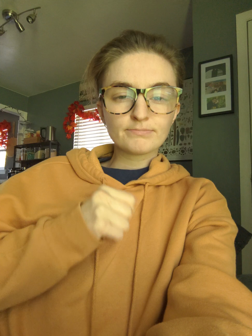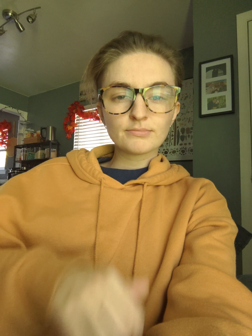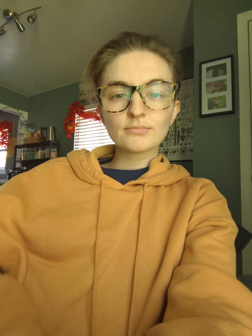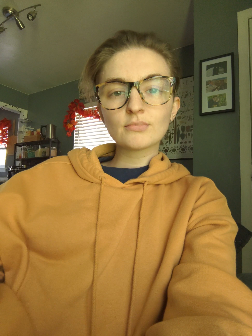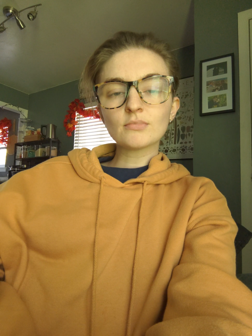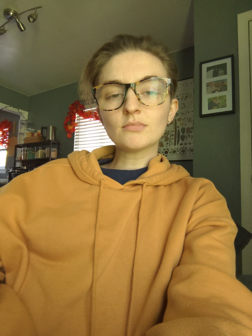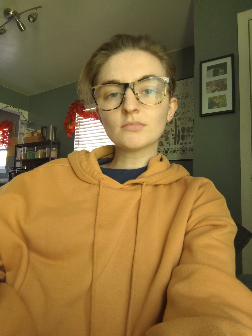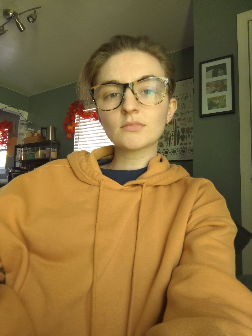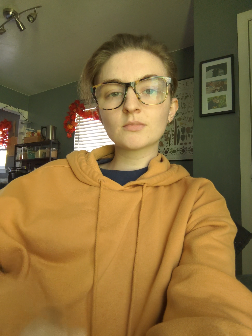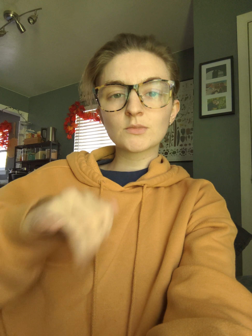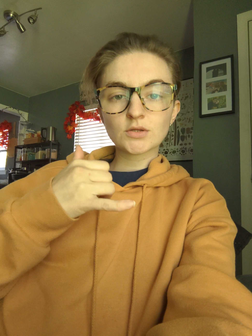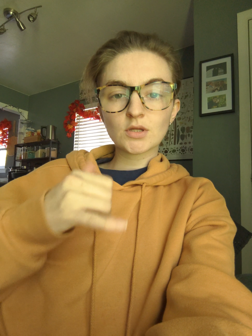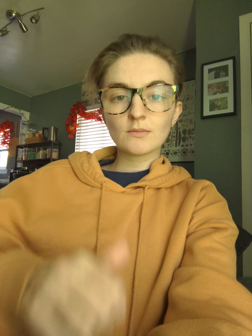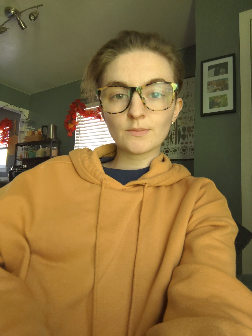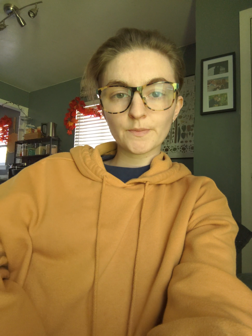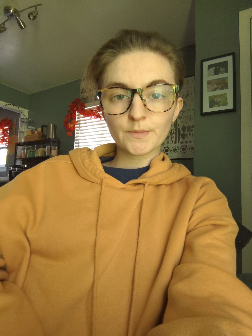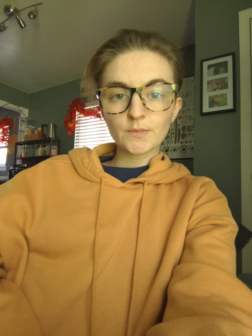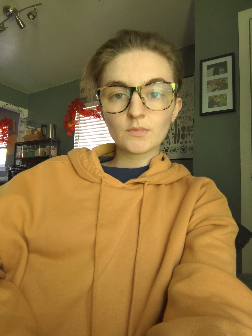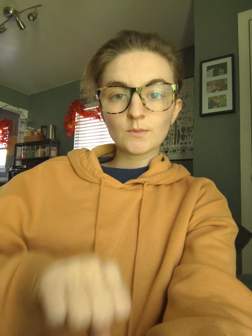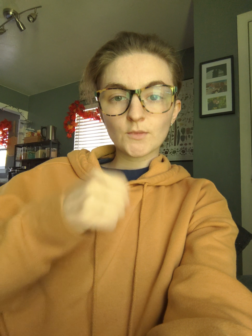play